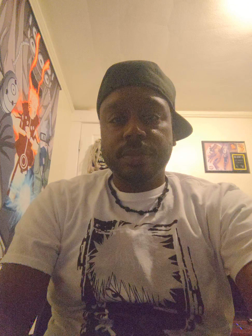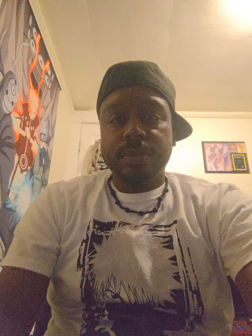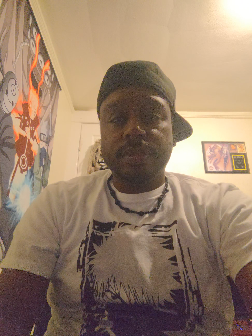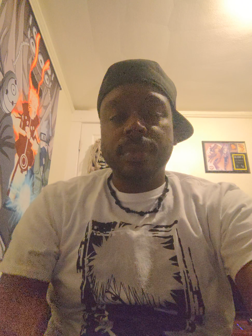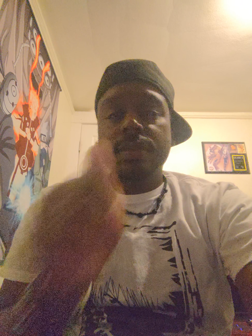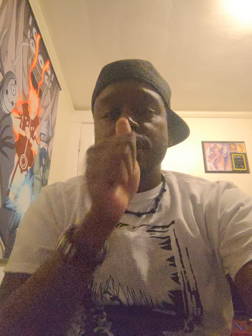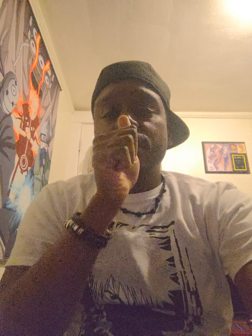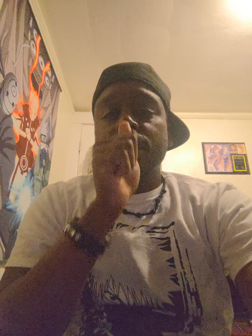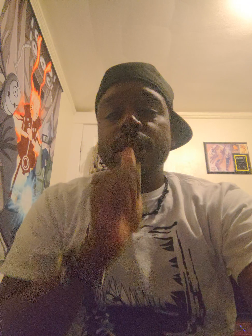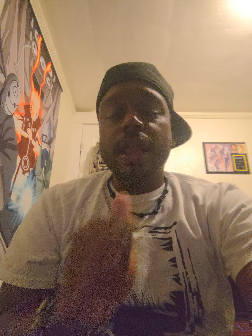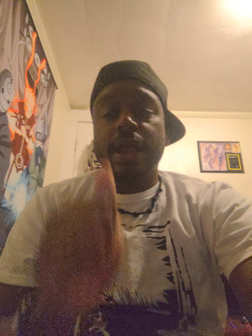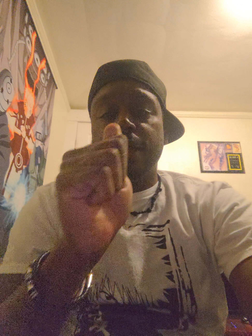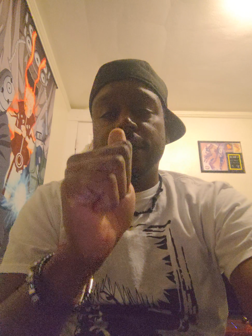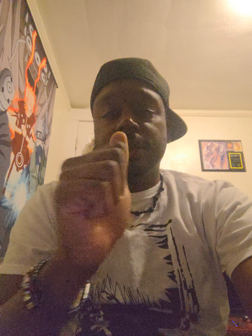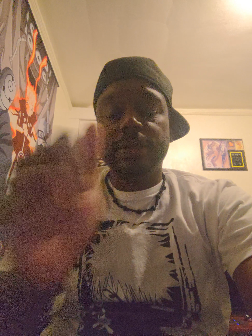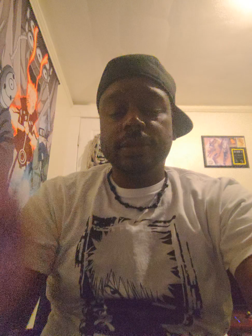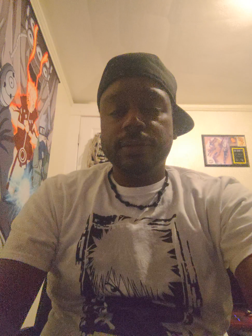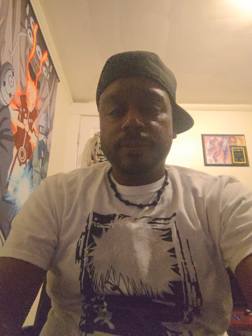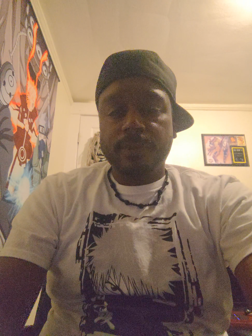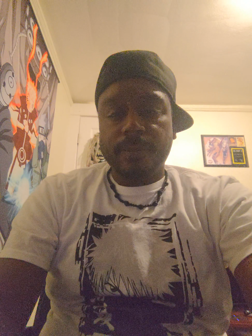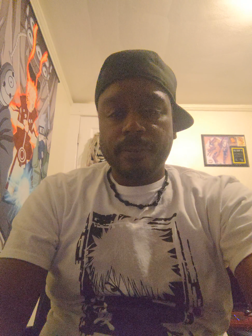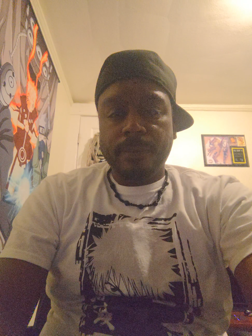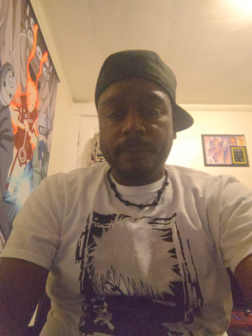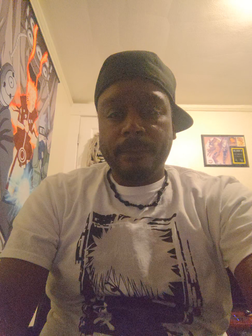hide